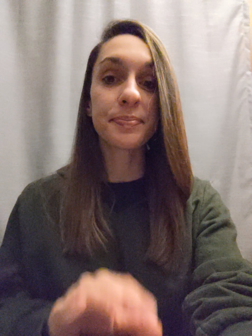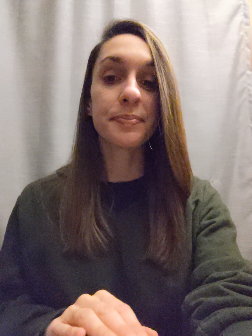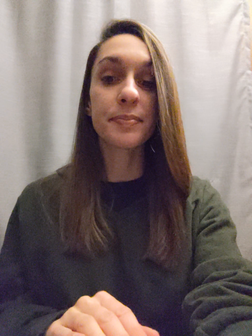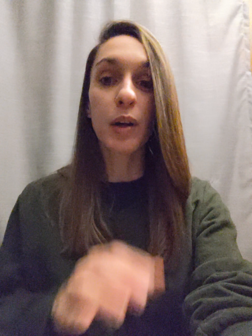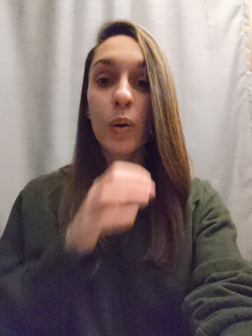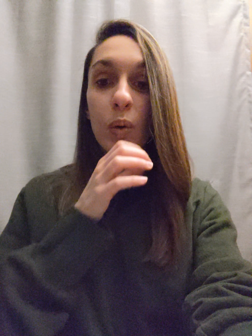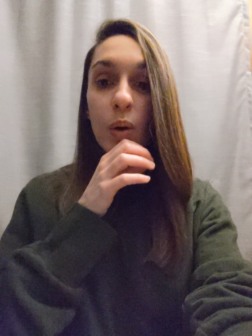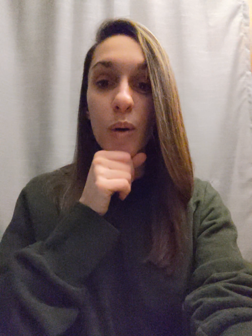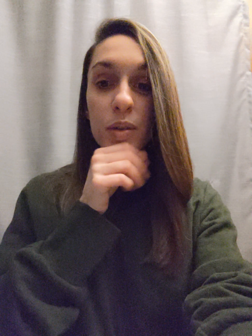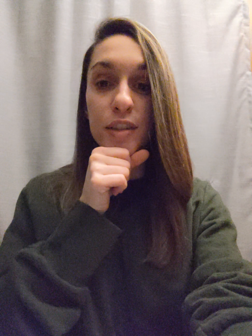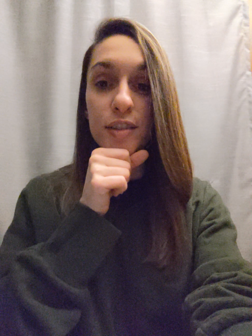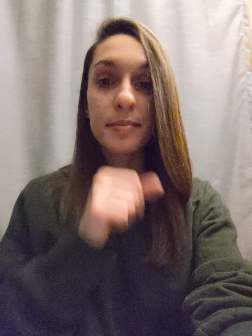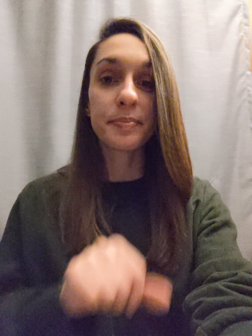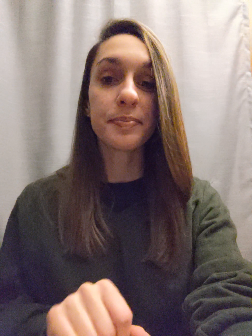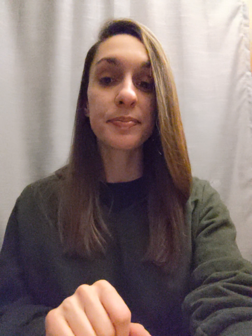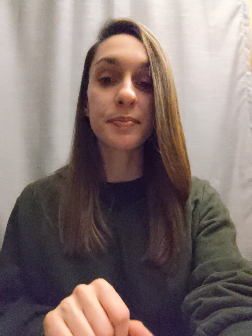orange